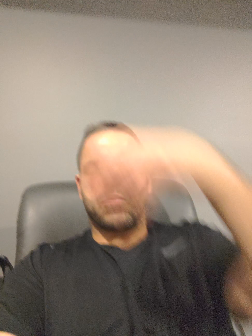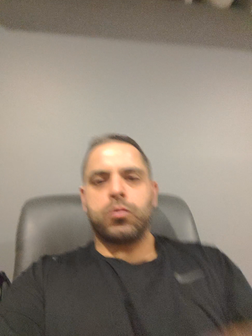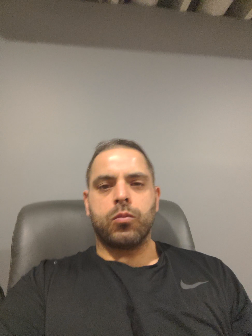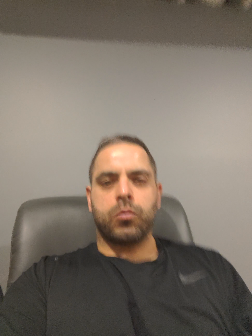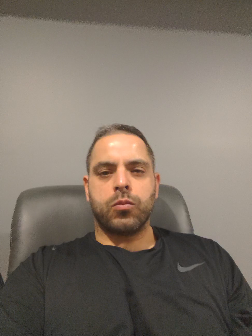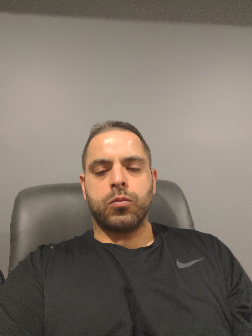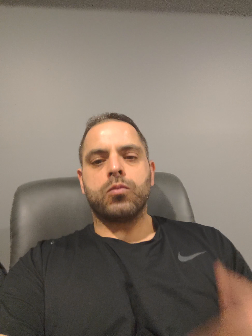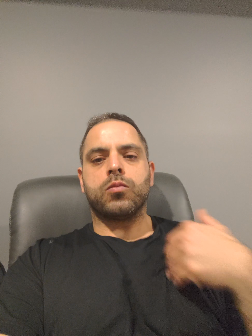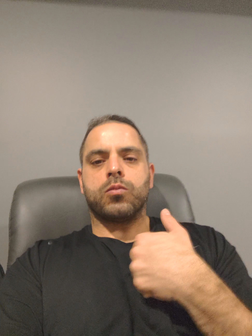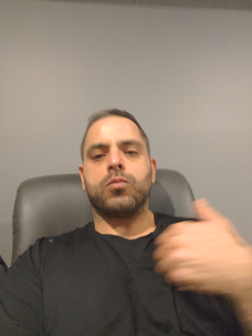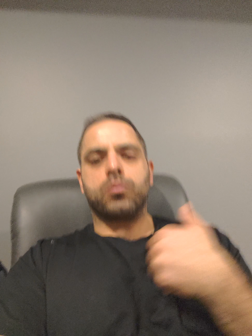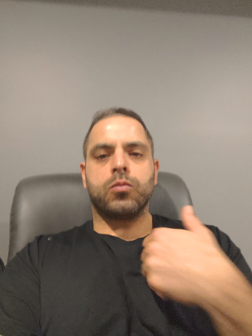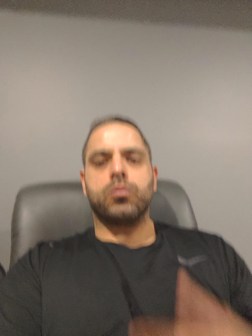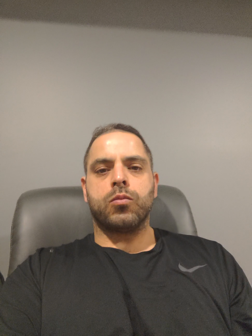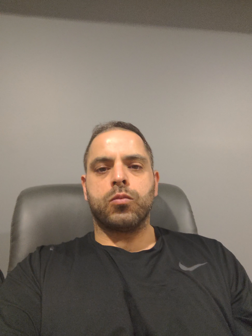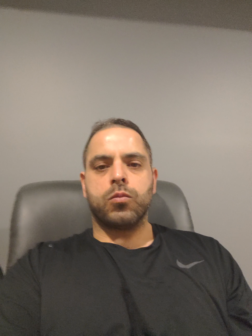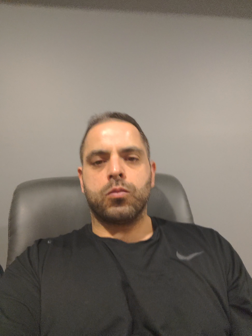animal